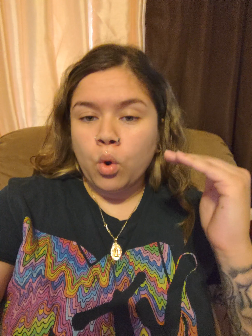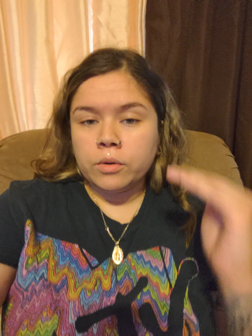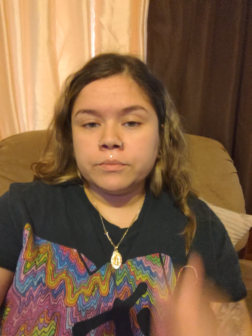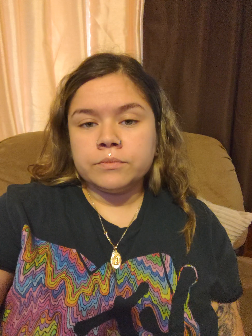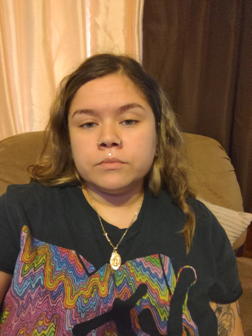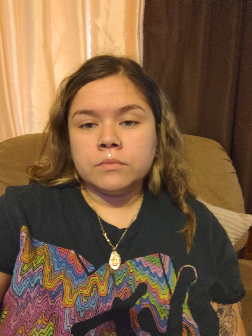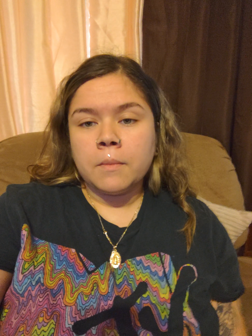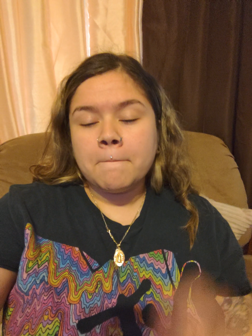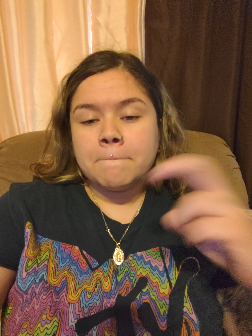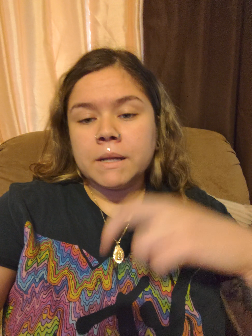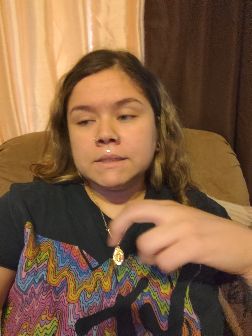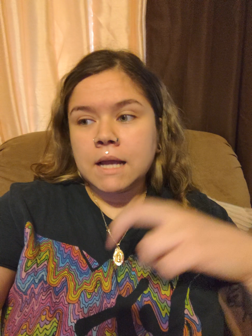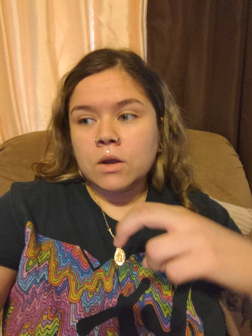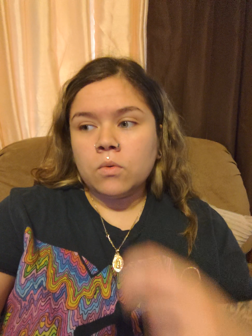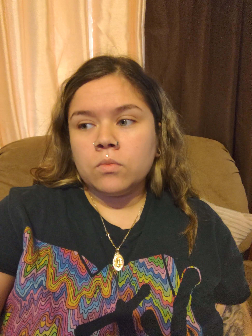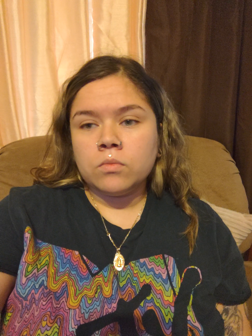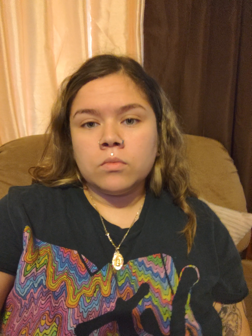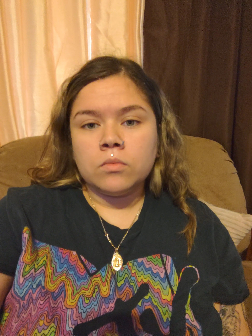potato